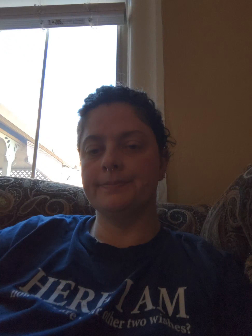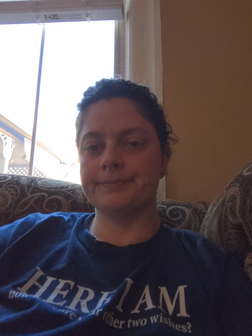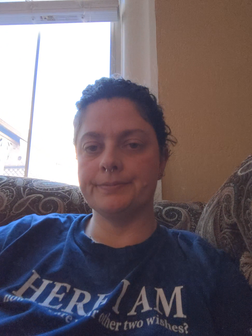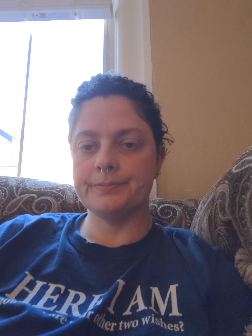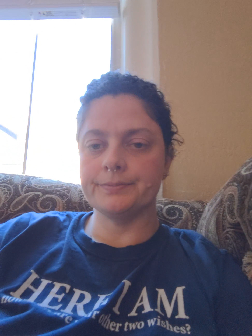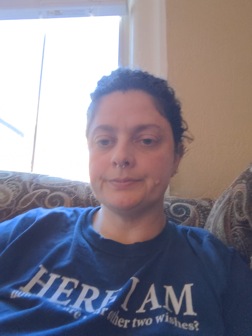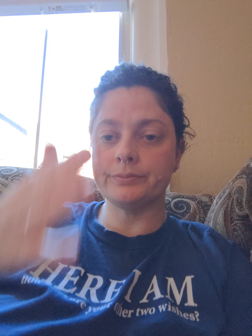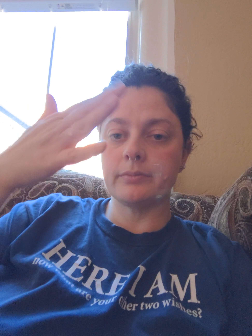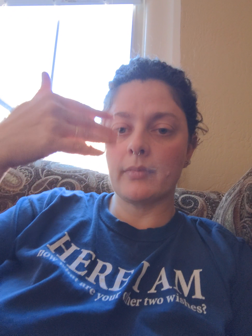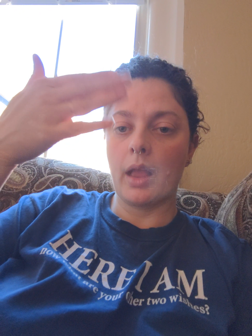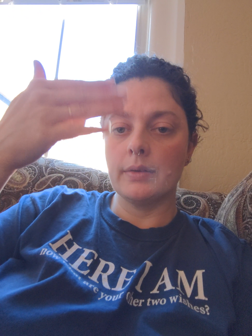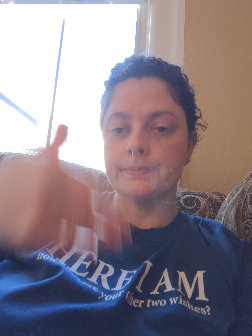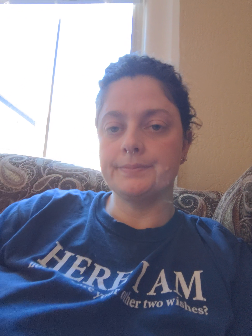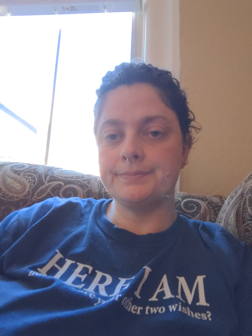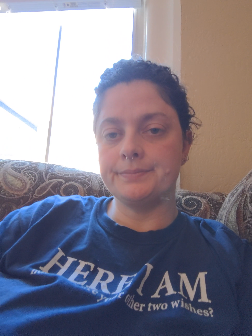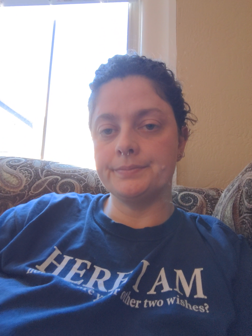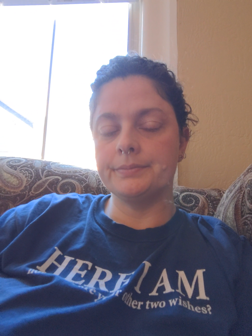flag